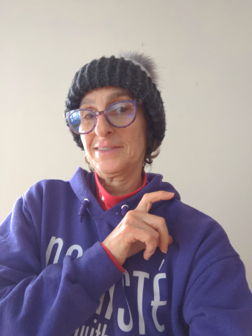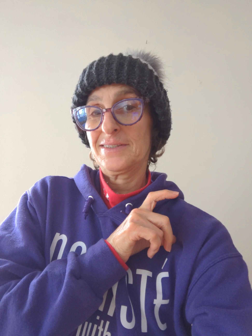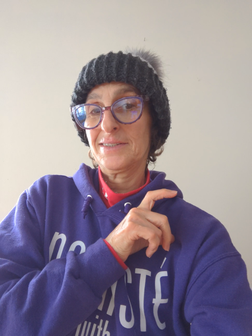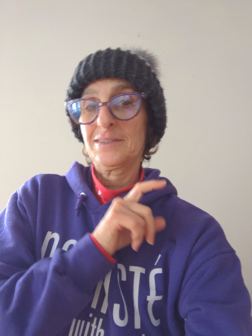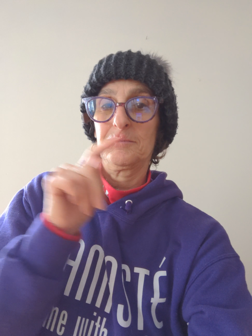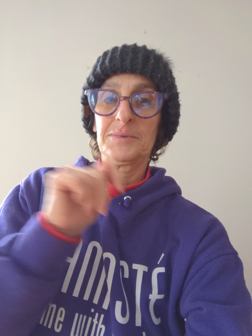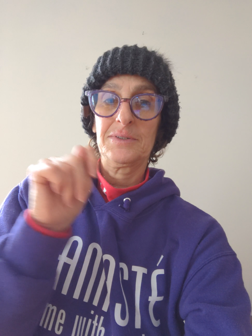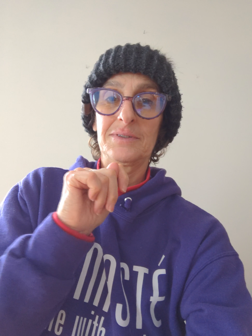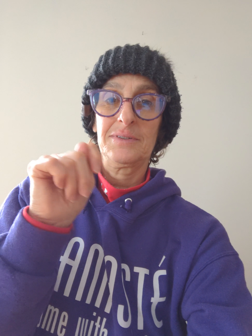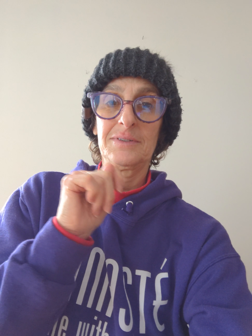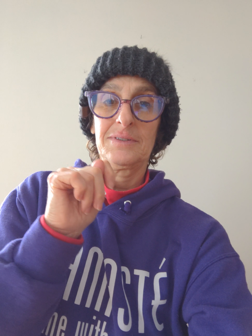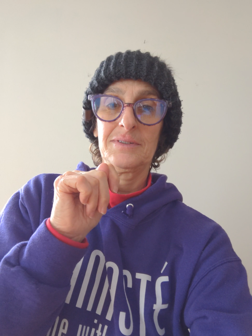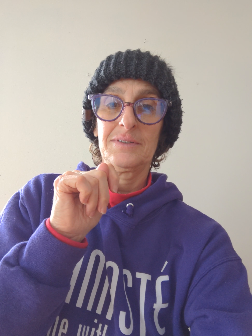potty